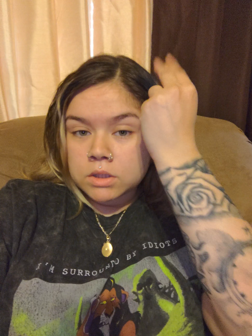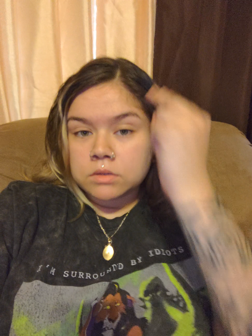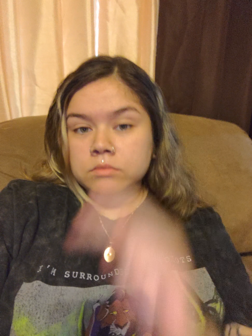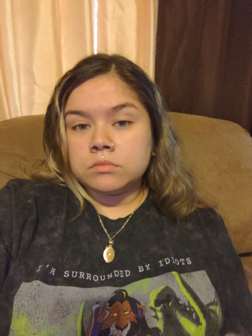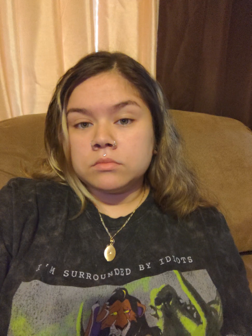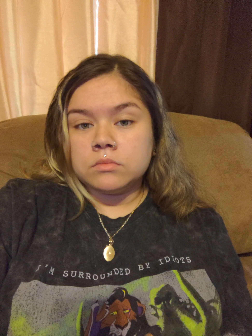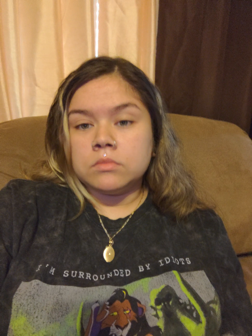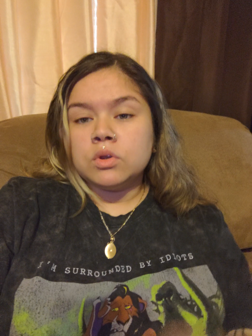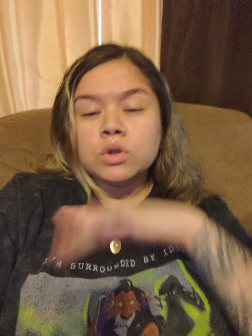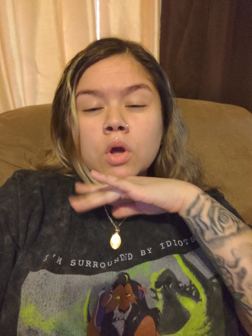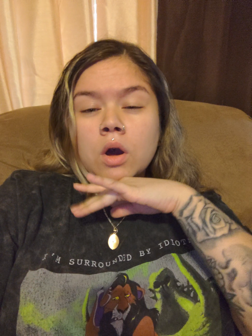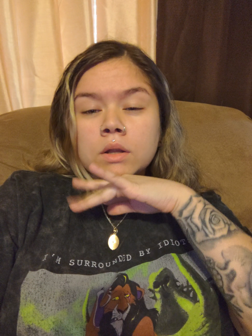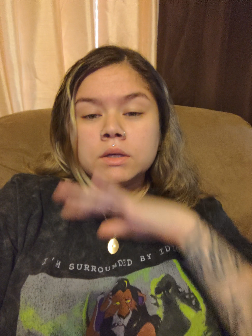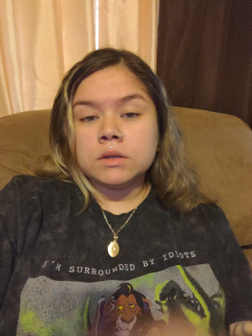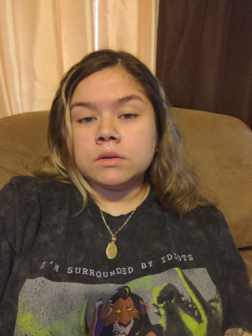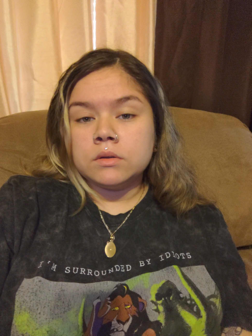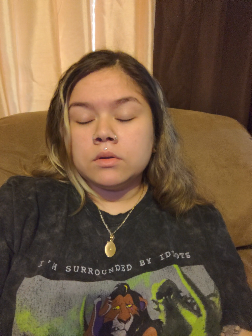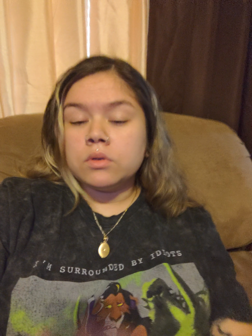naughty